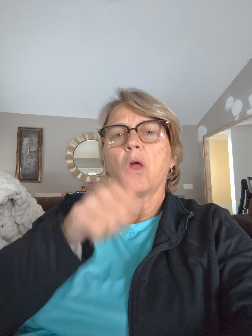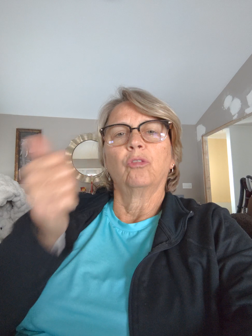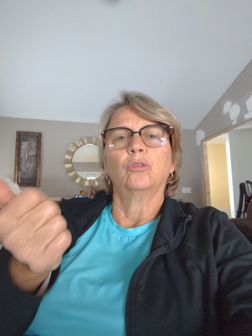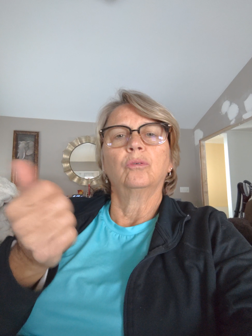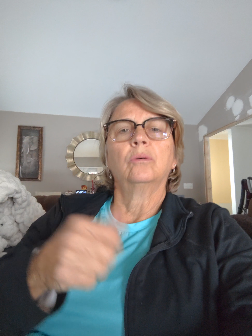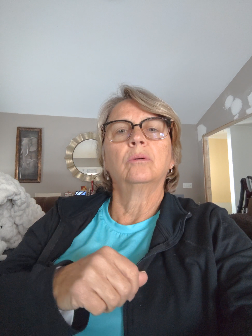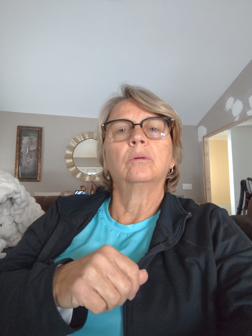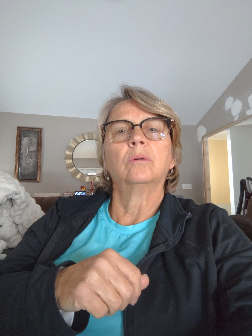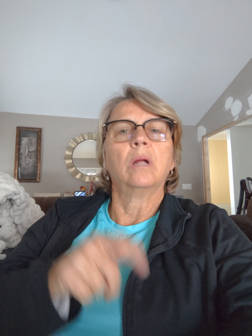another